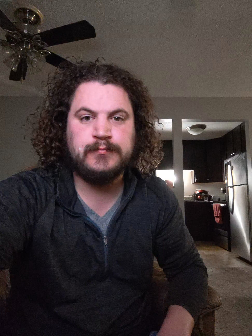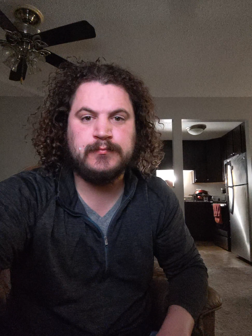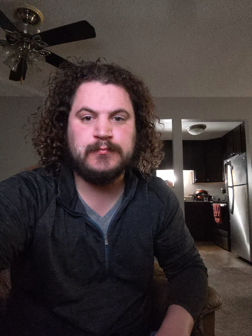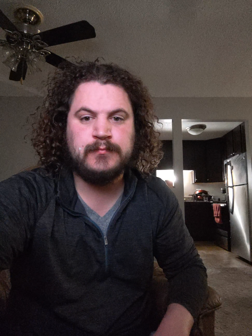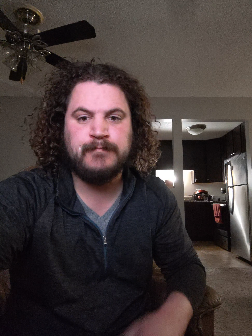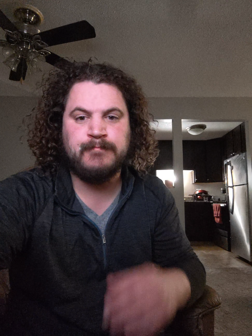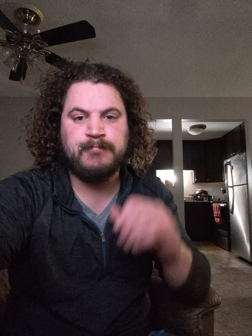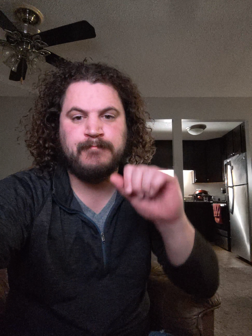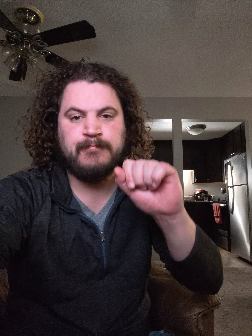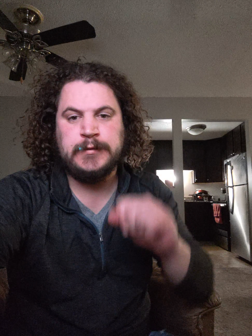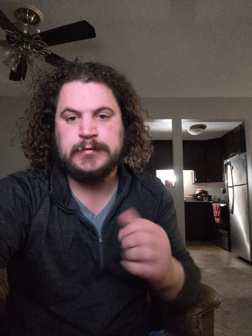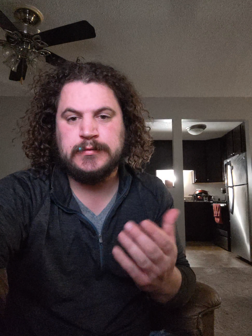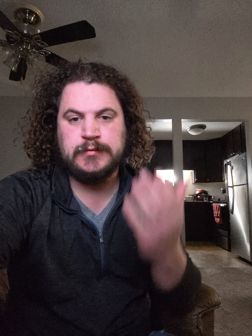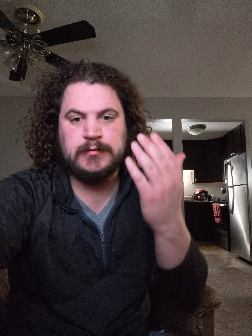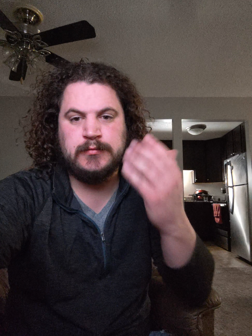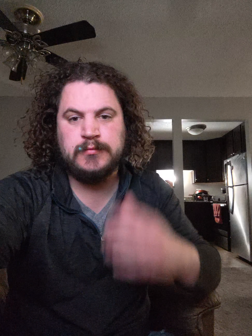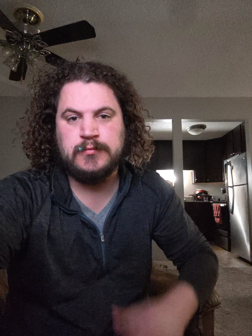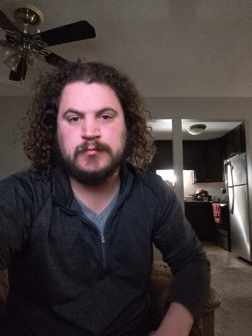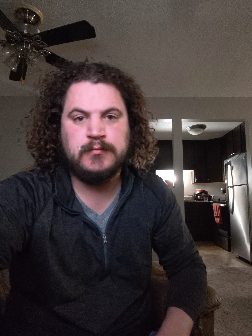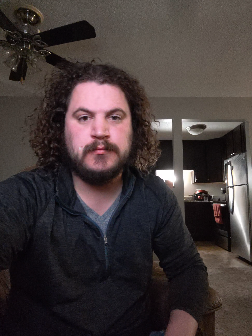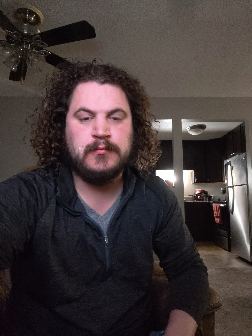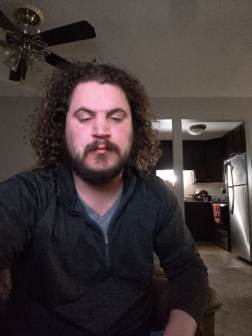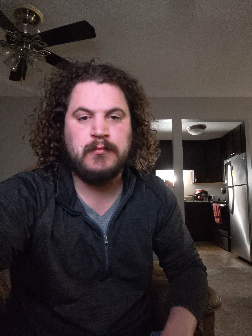mitten